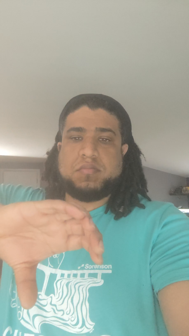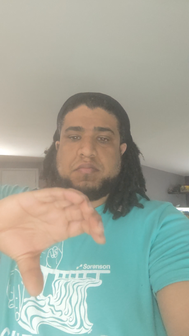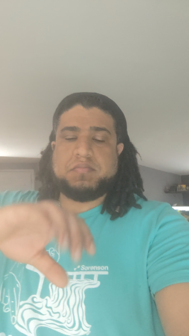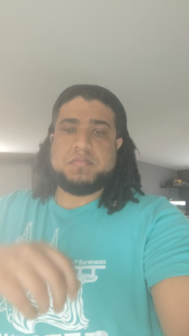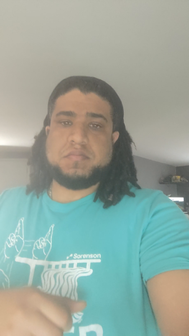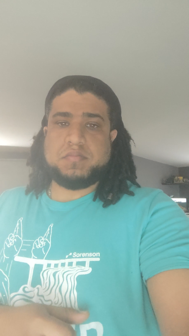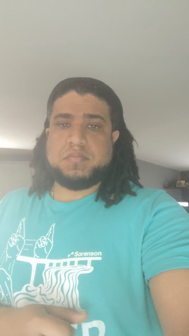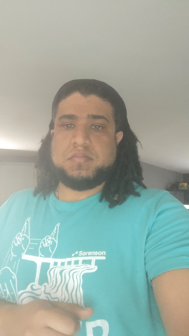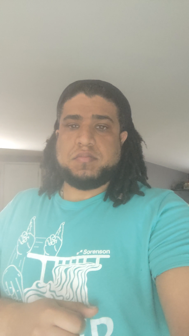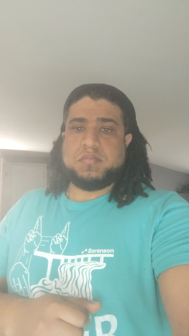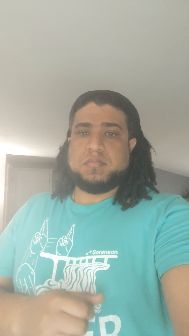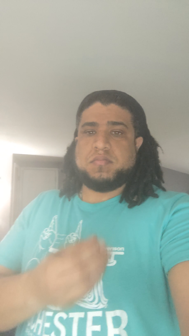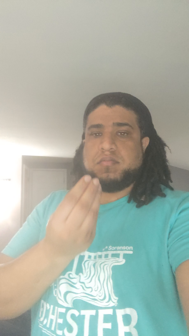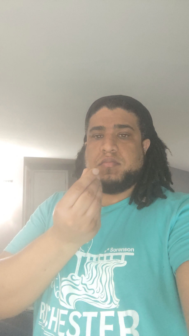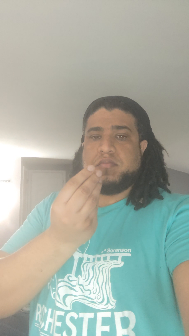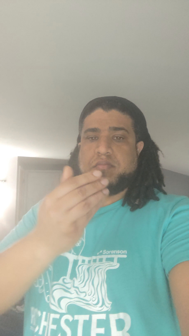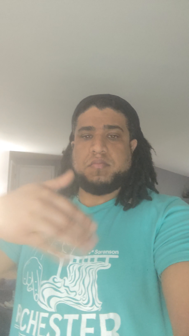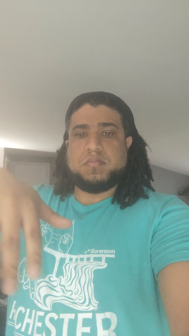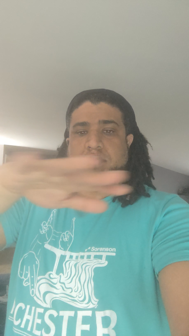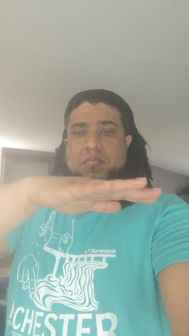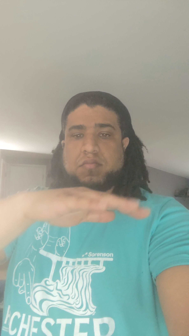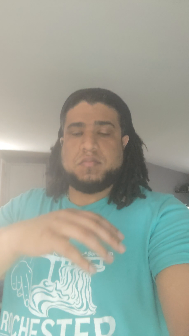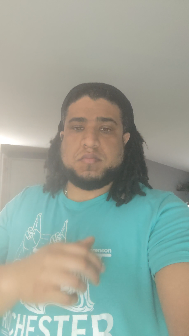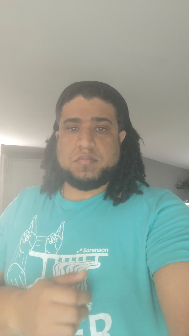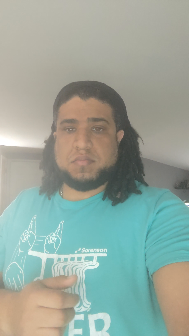garden